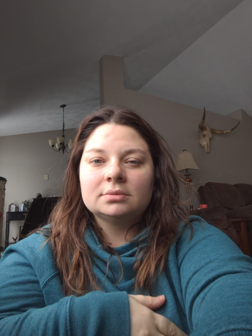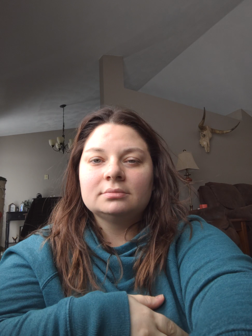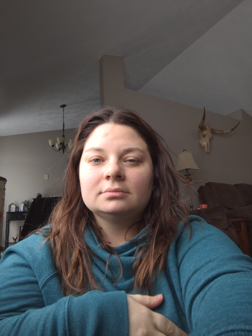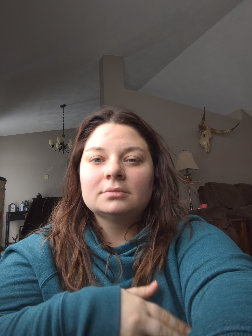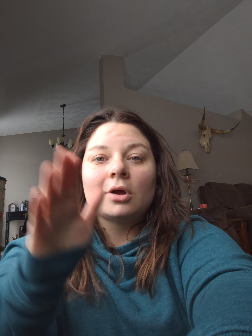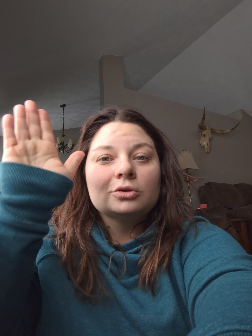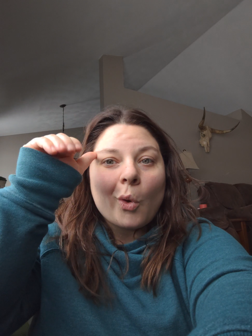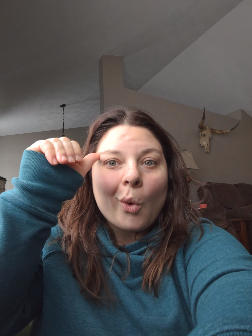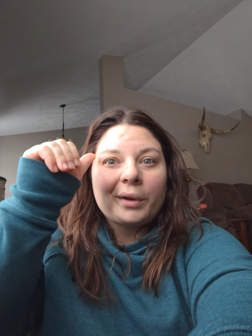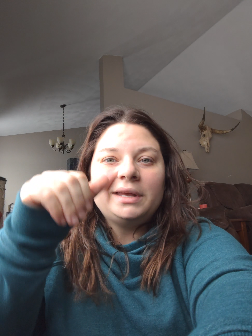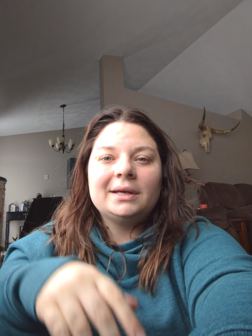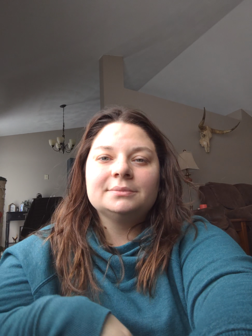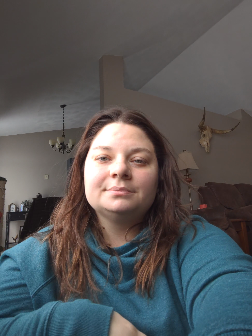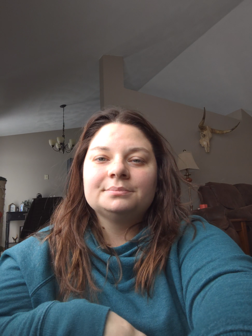donkey